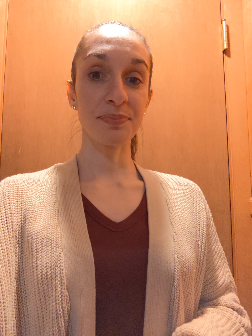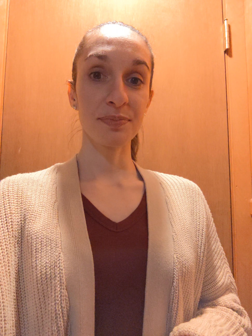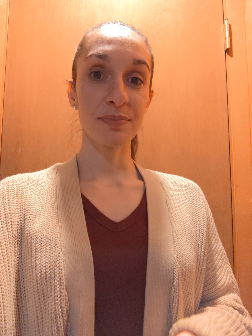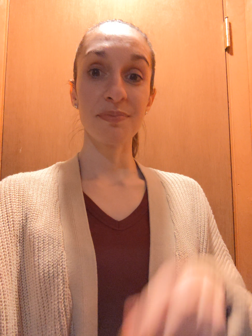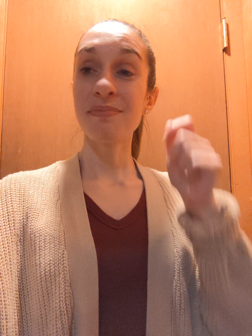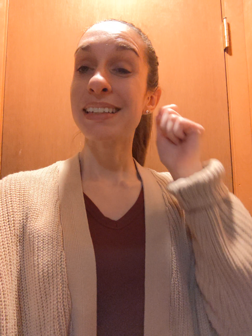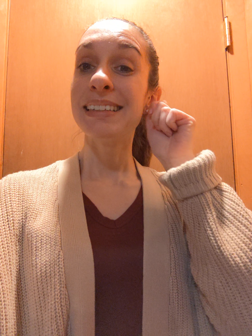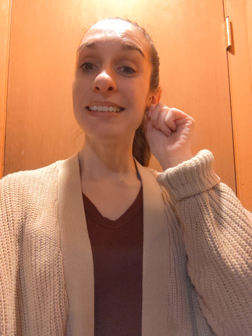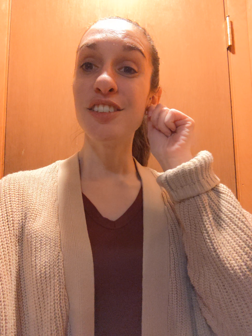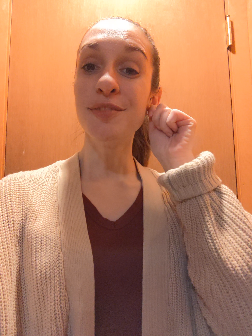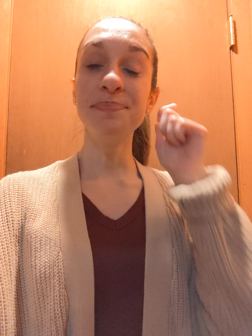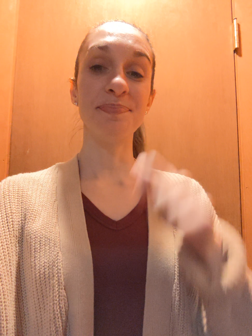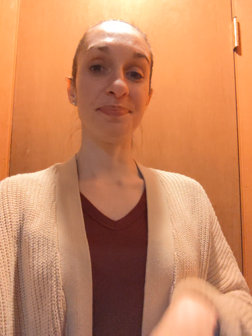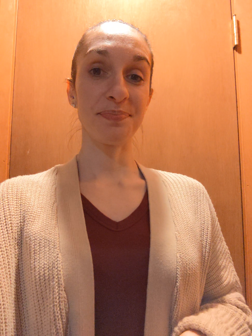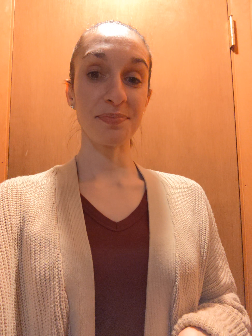ear